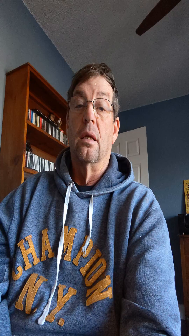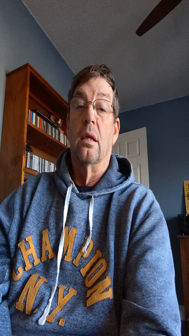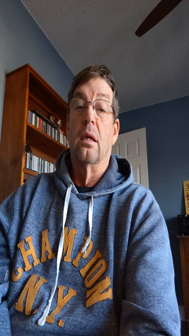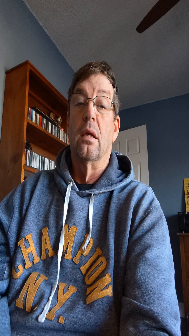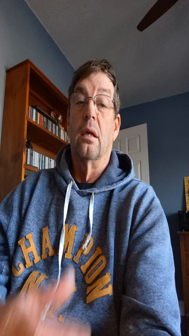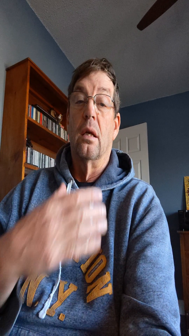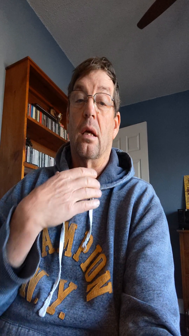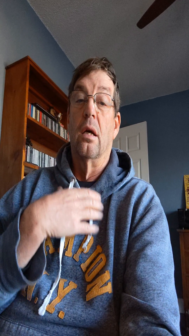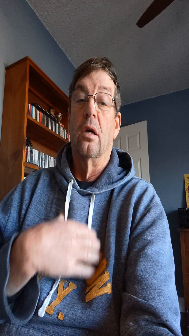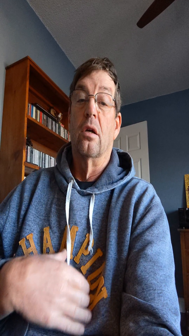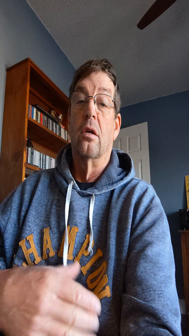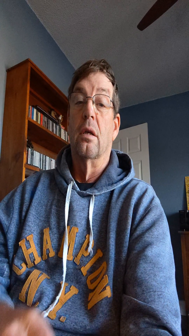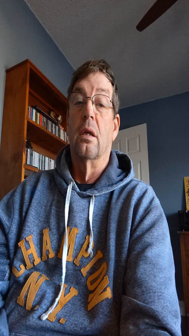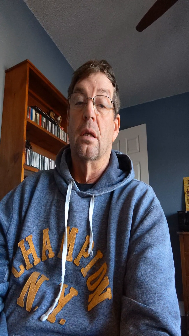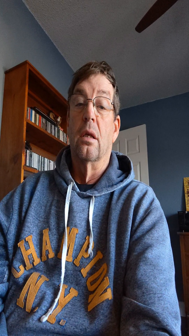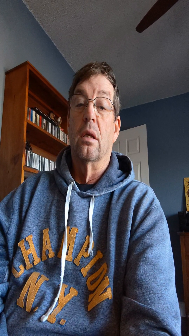hungry